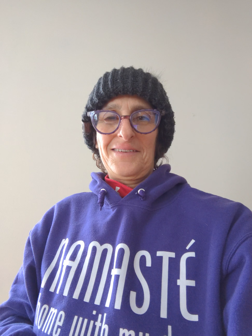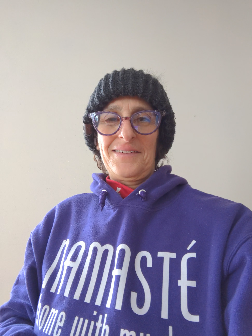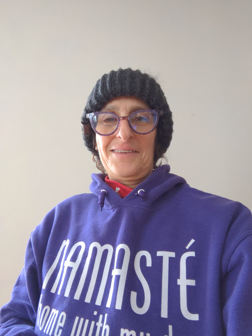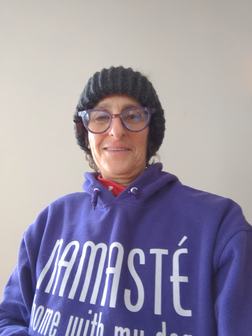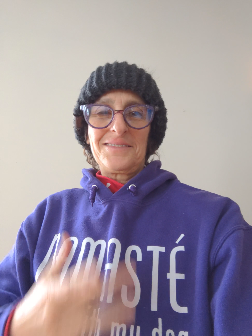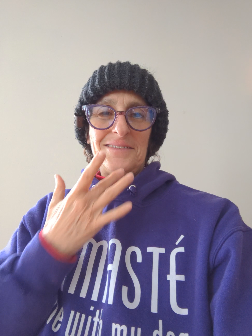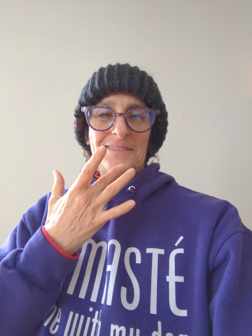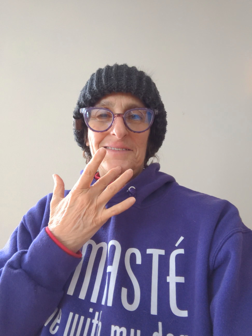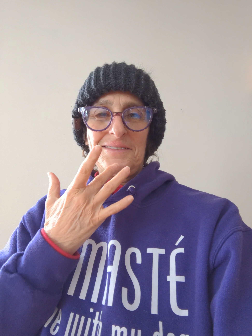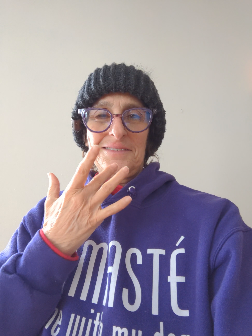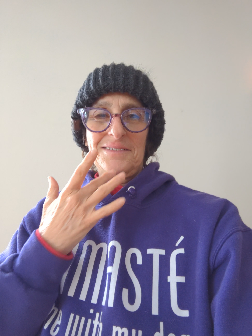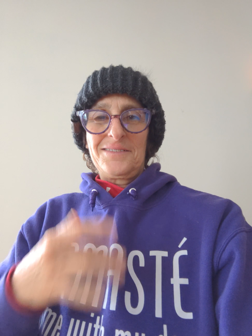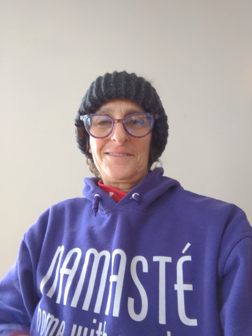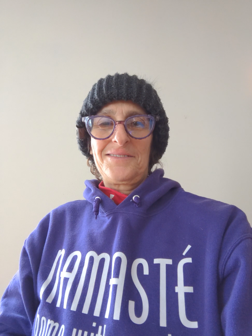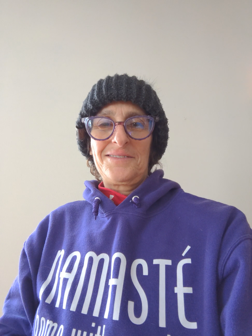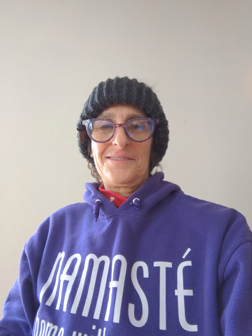taste